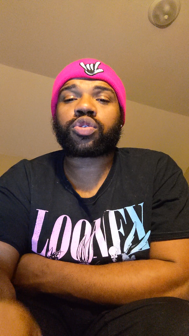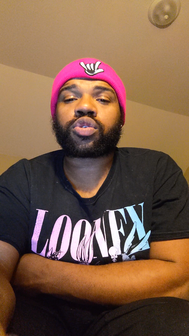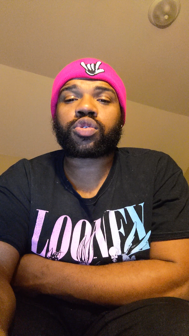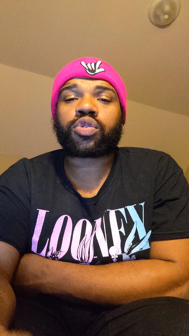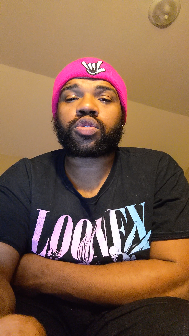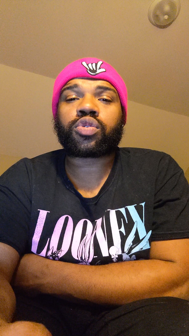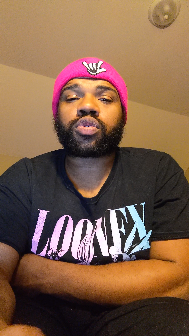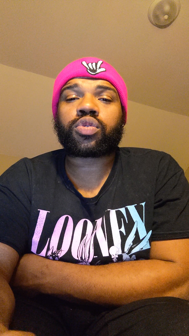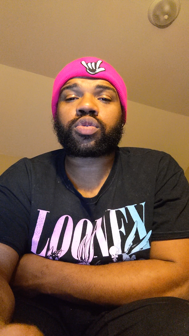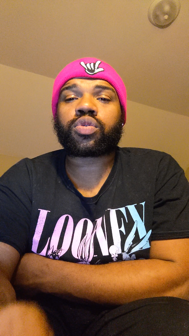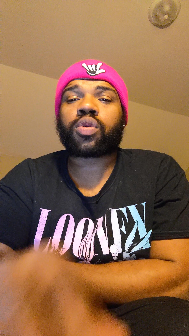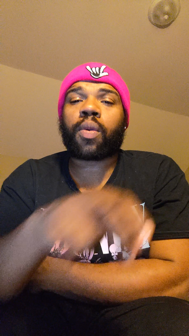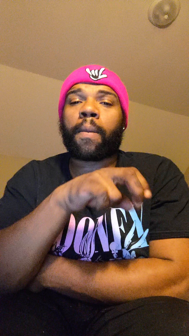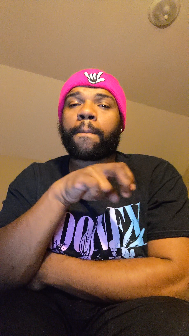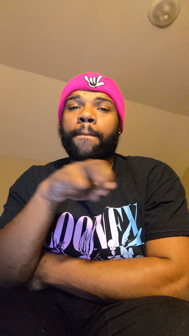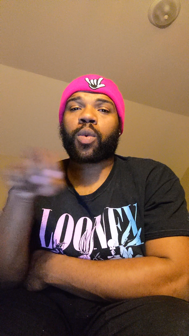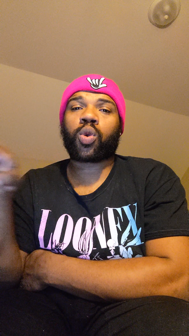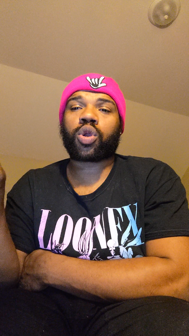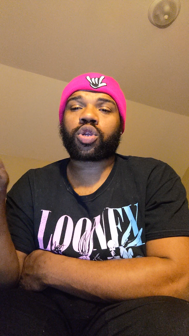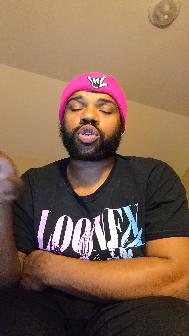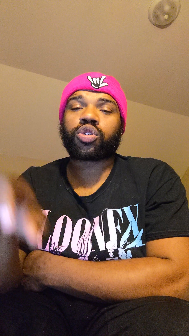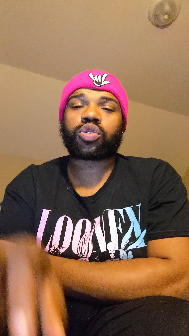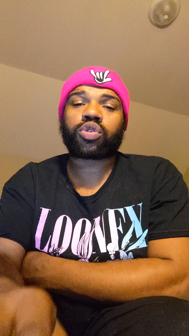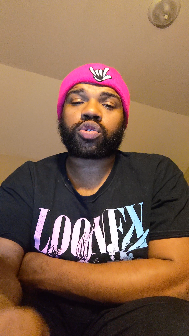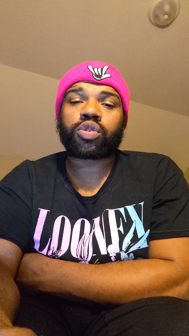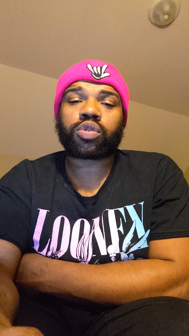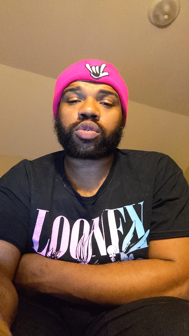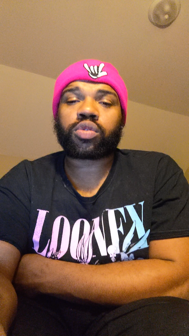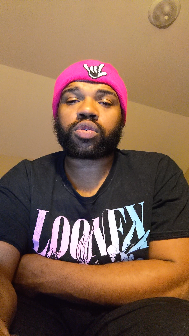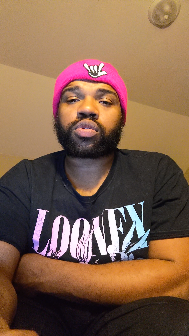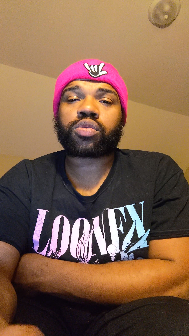porch